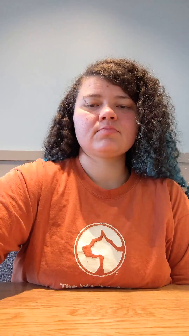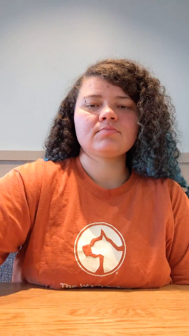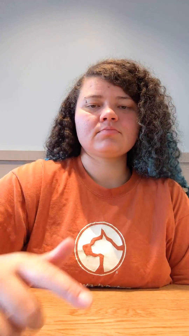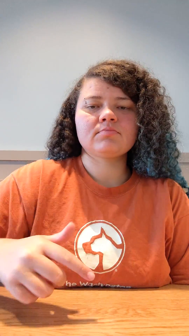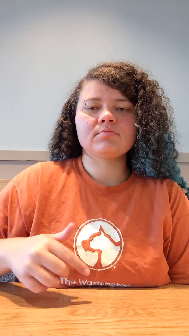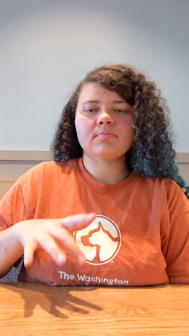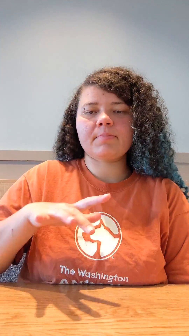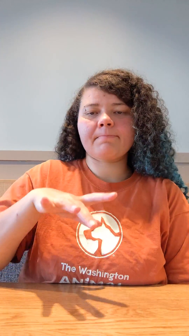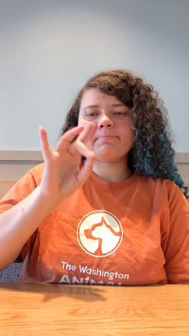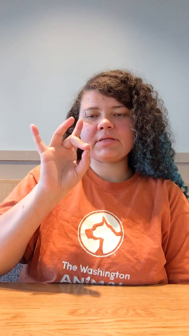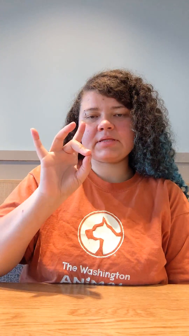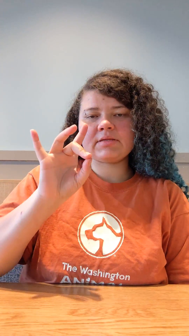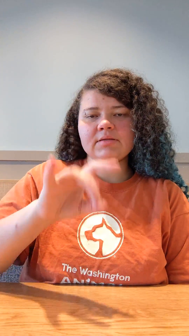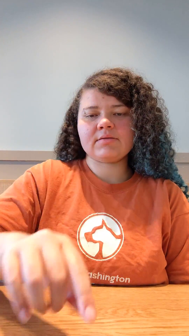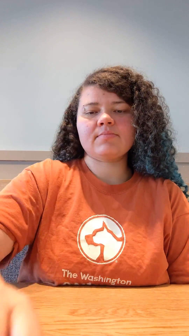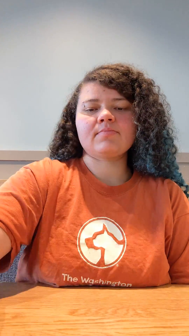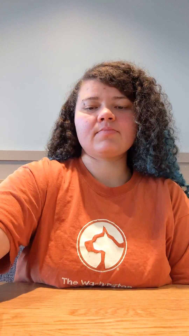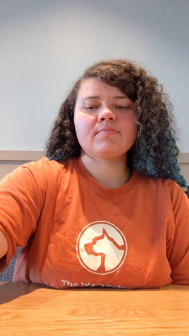pick